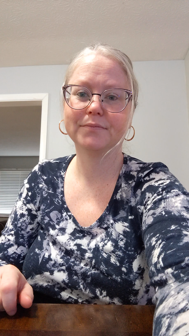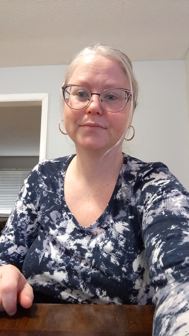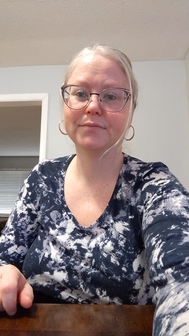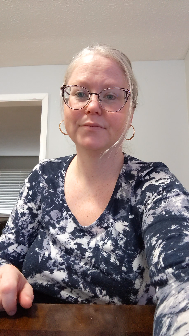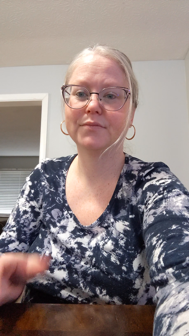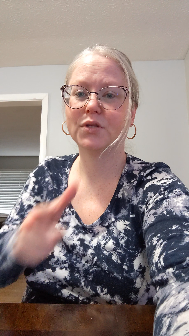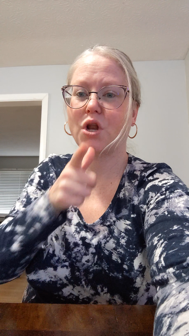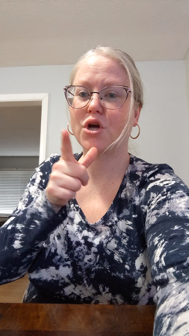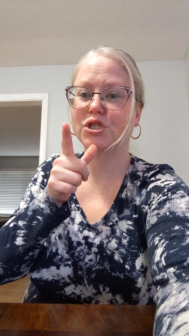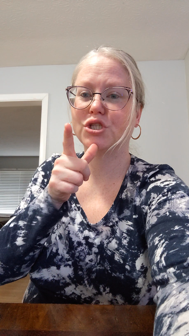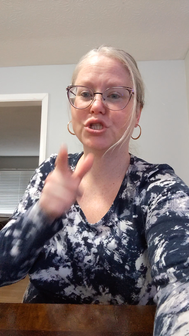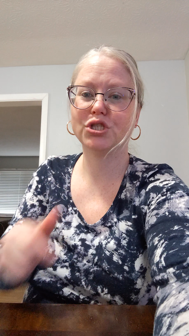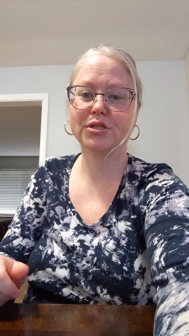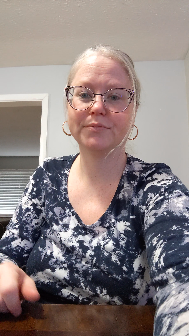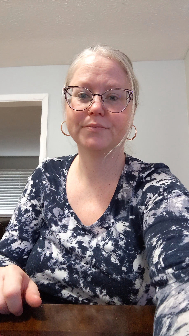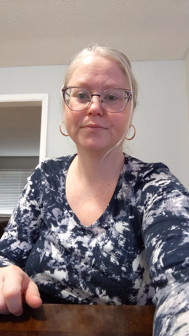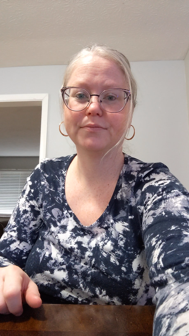lunch